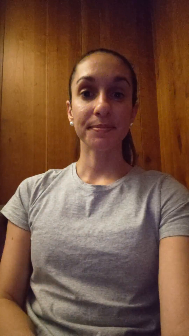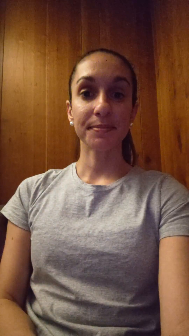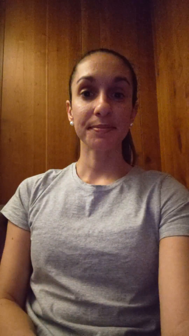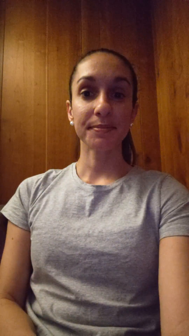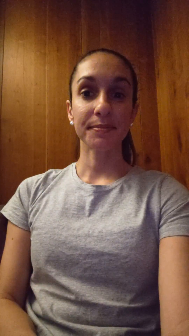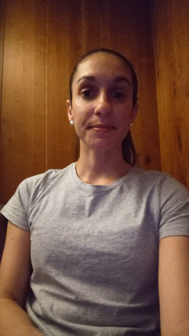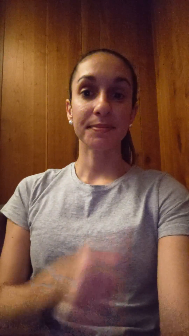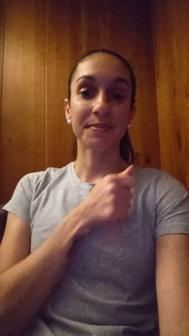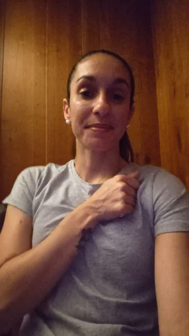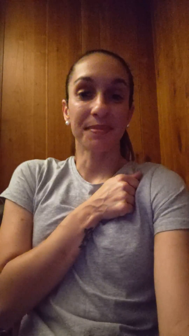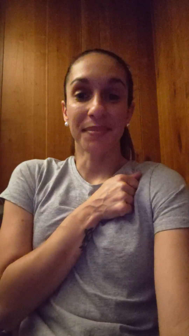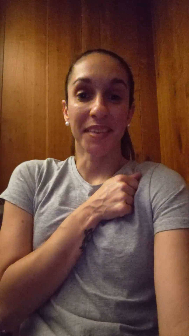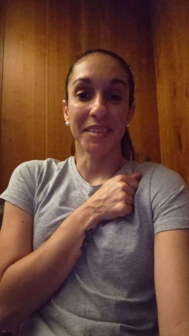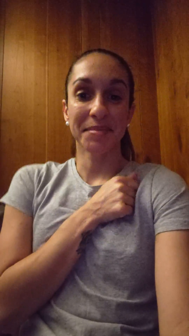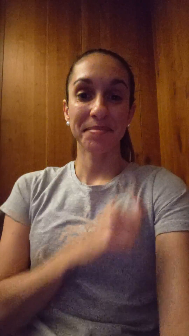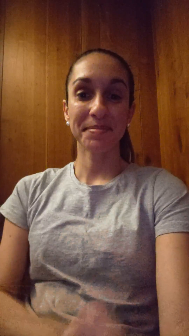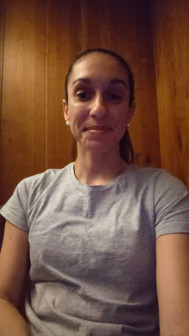hug